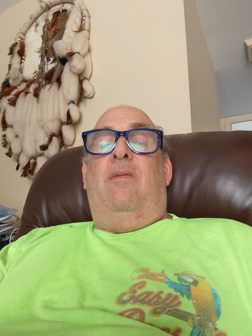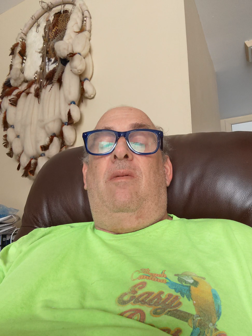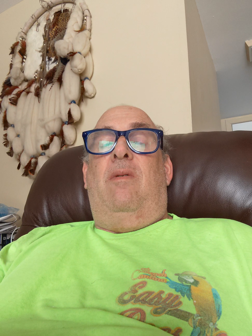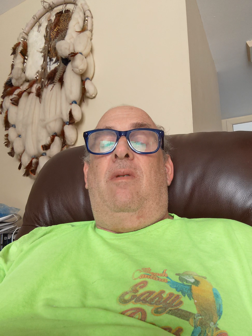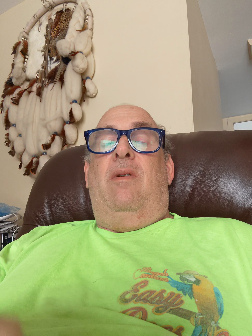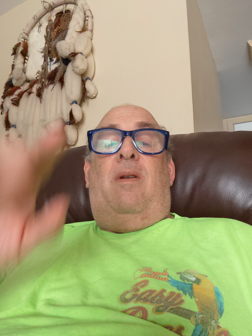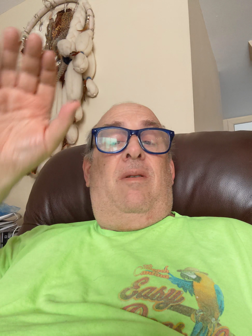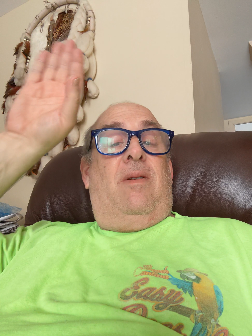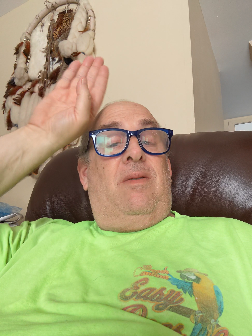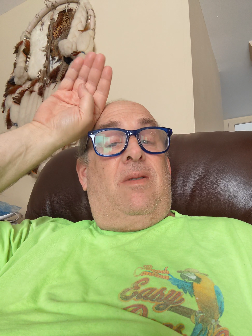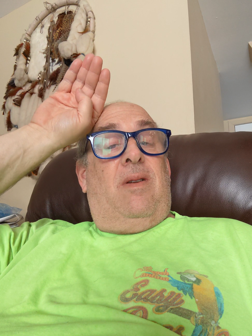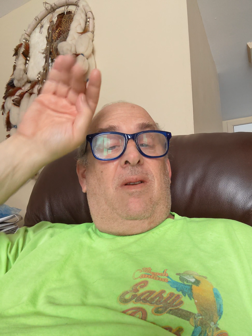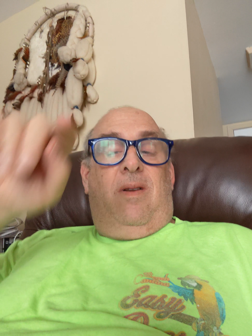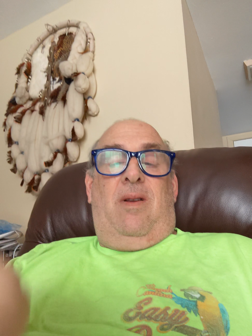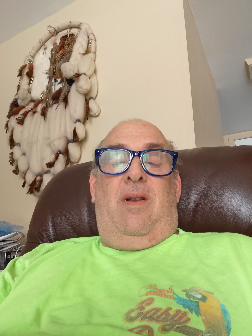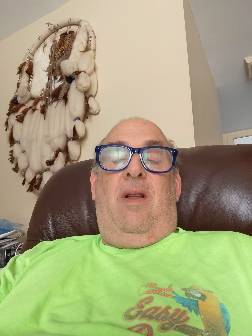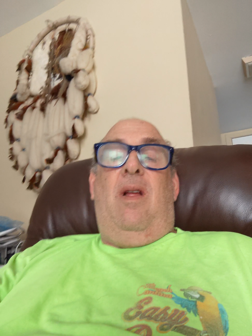donkey